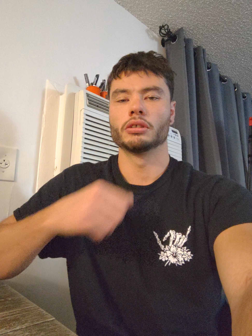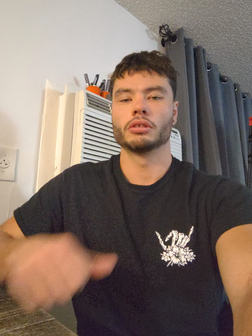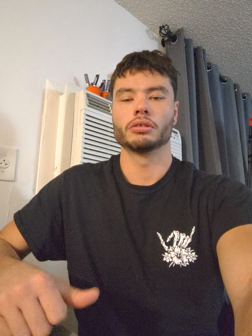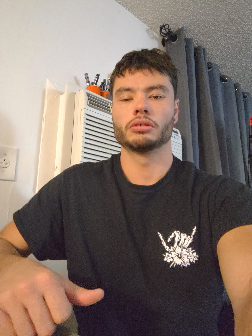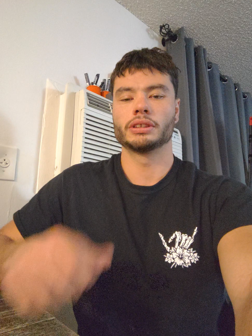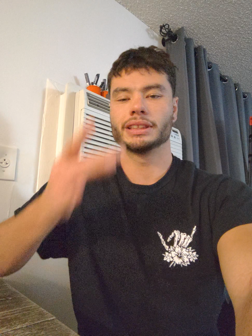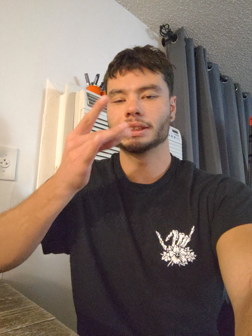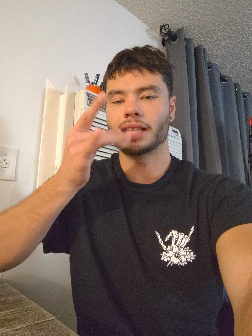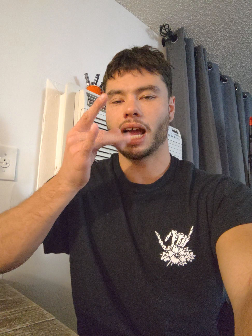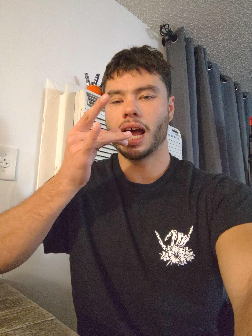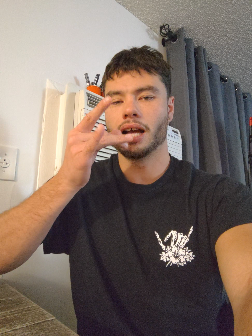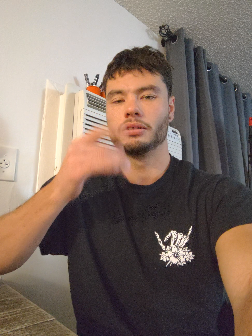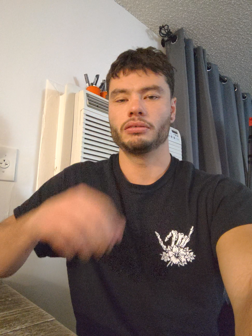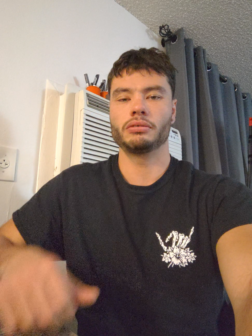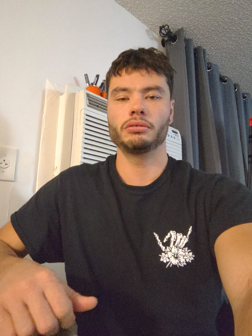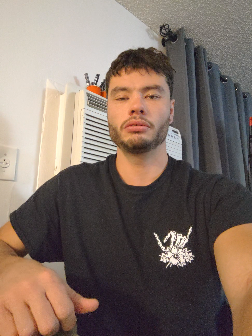snack